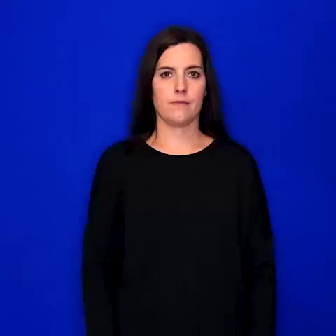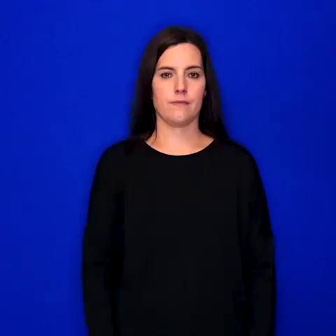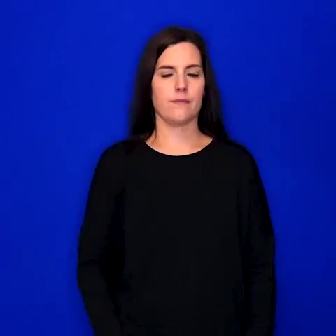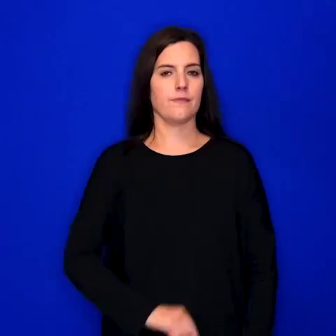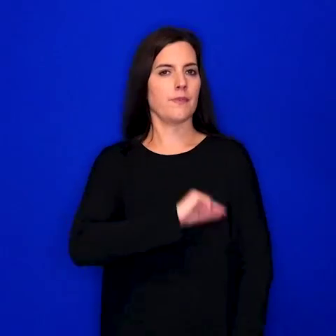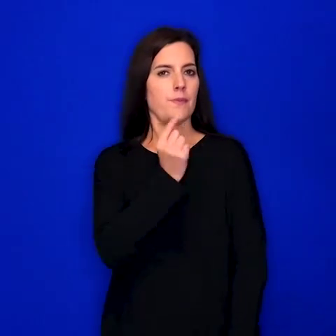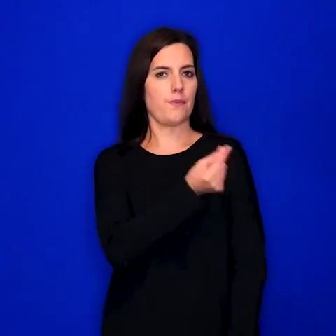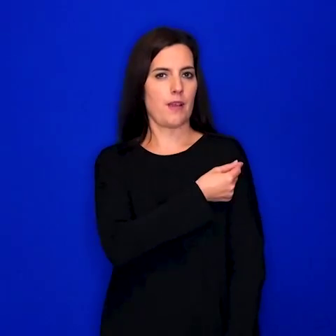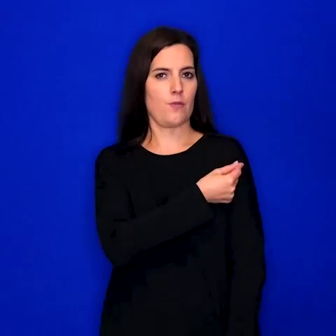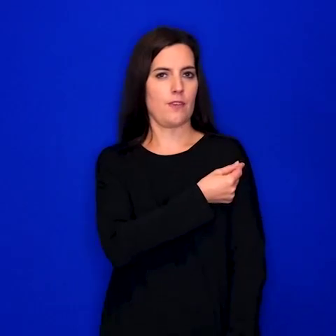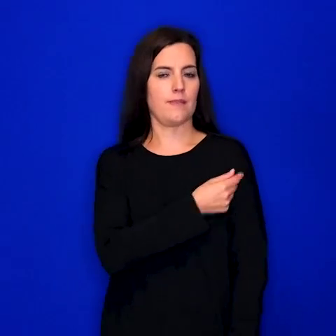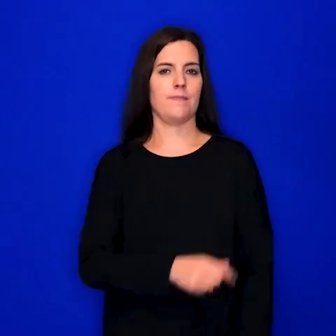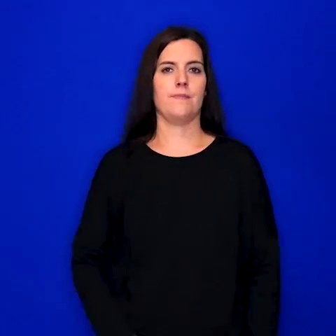vacuna